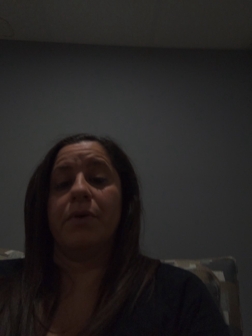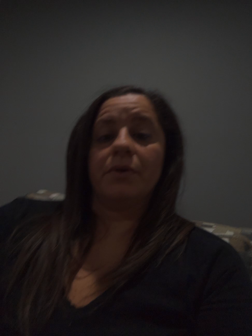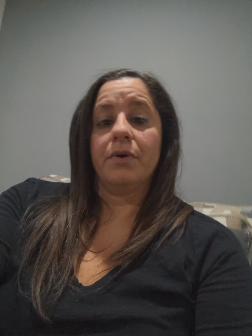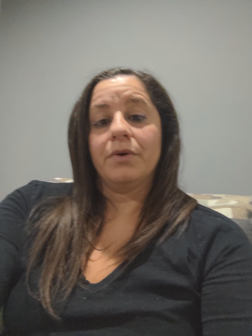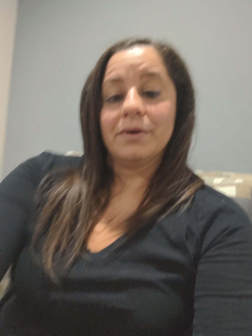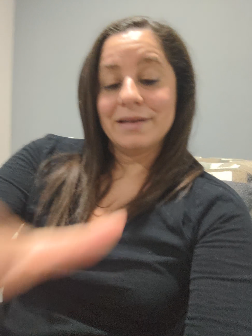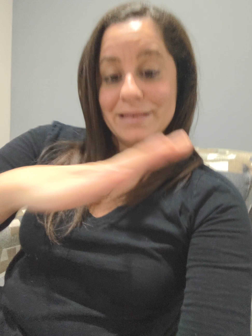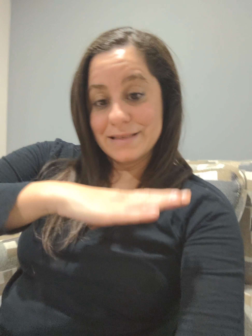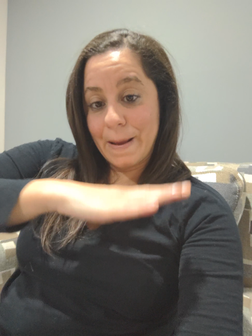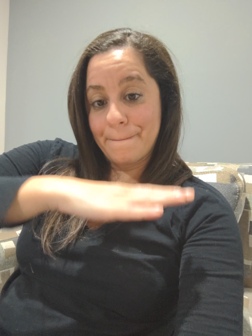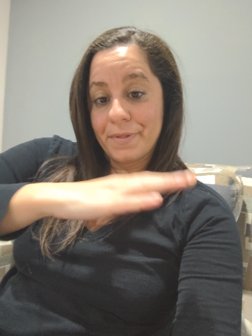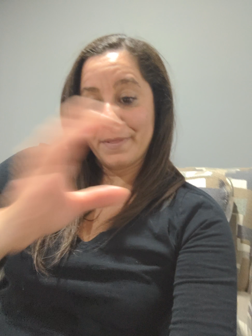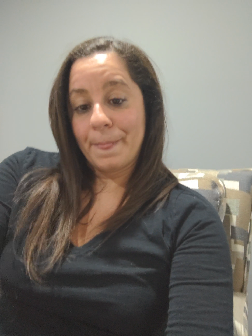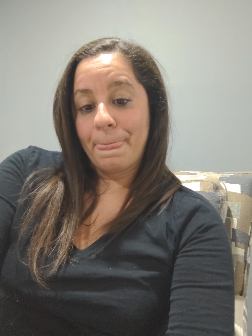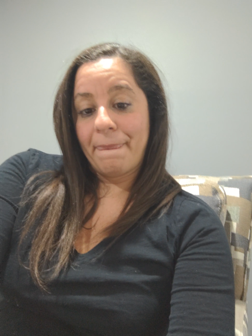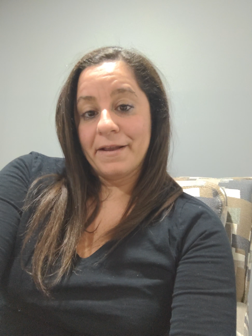table